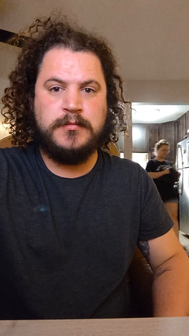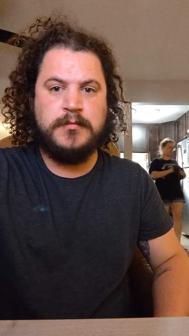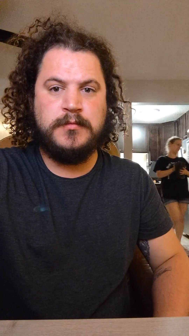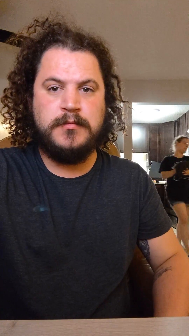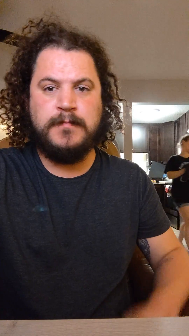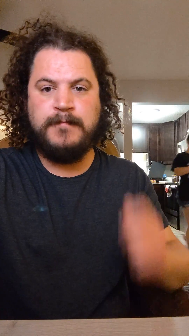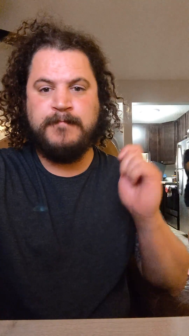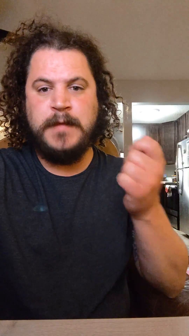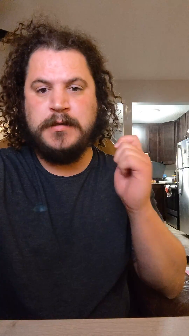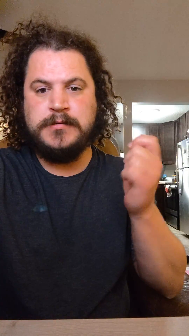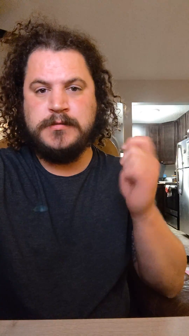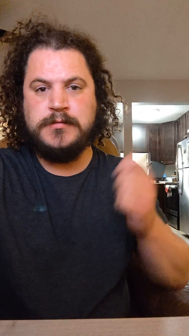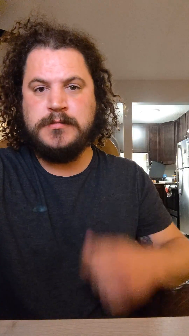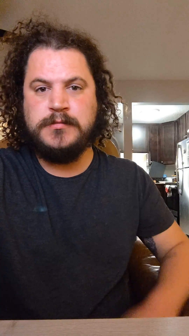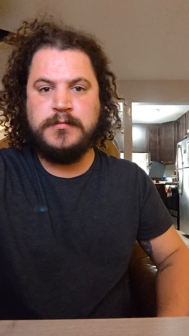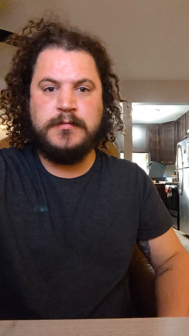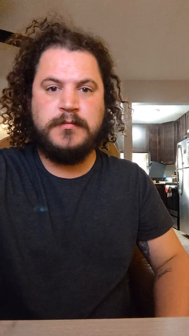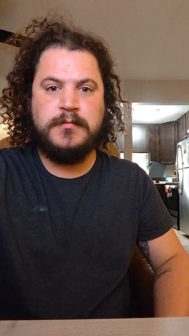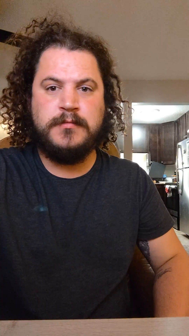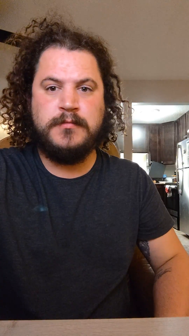bat